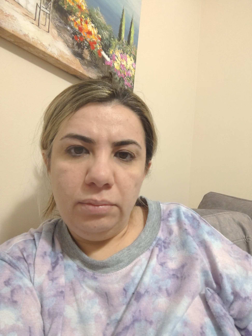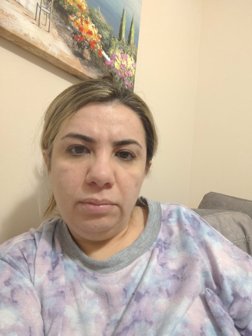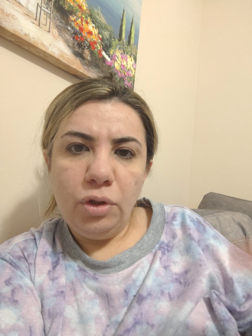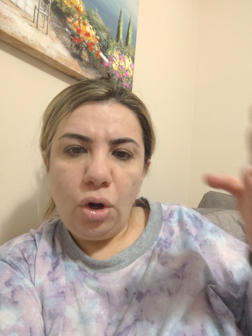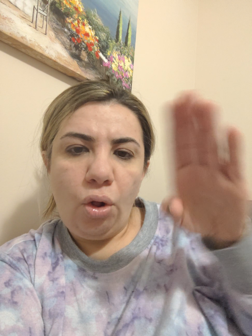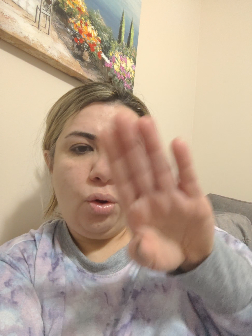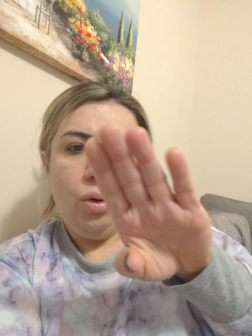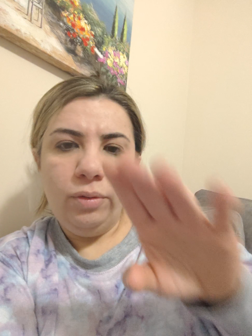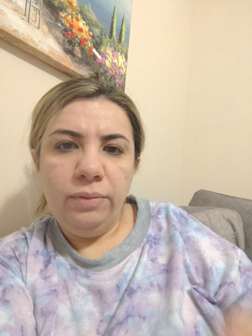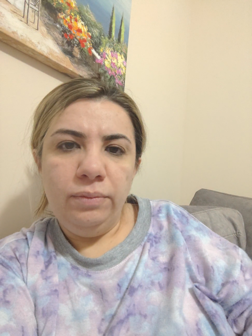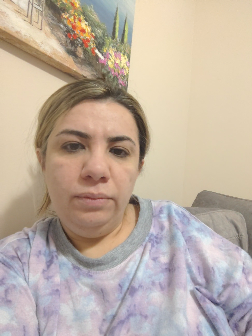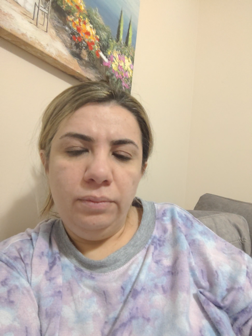close